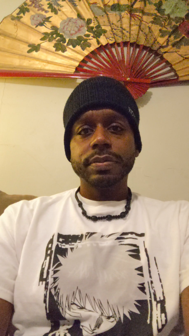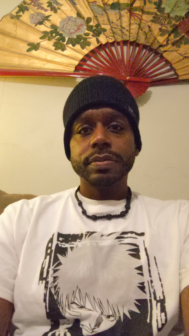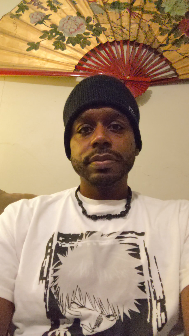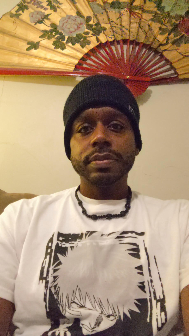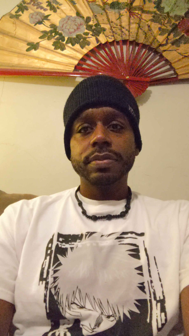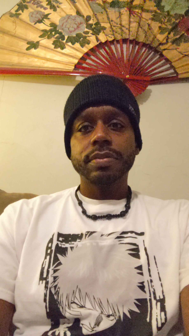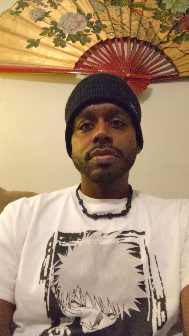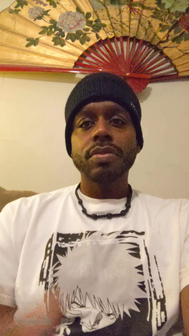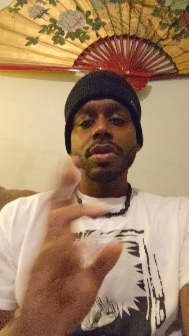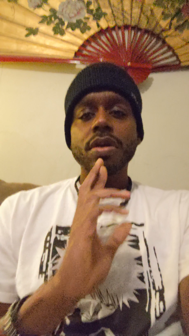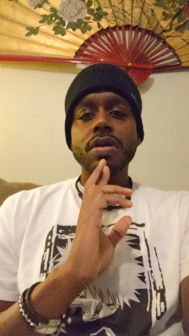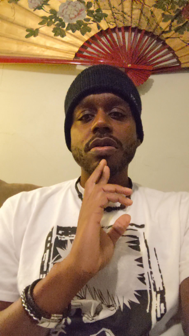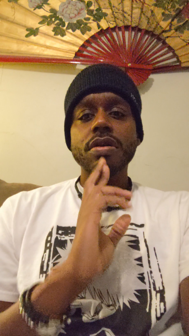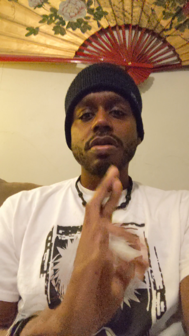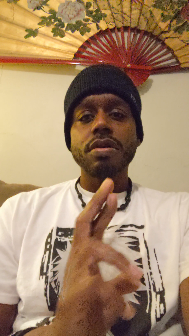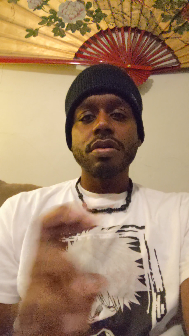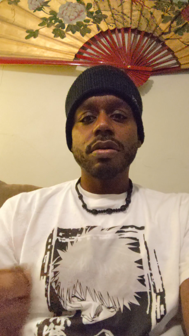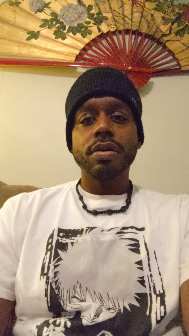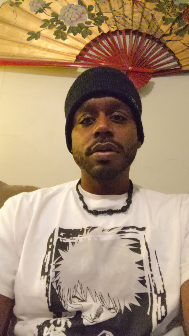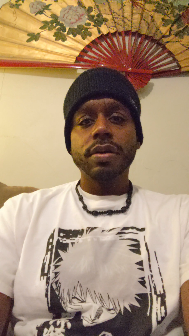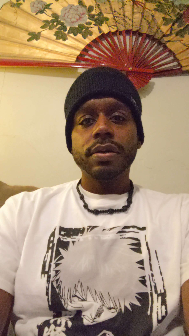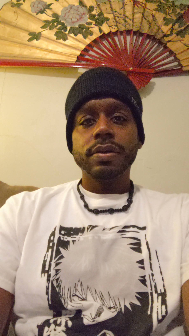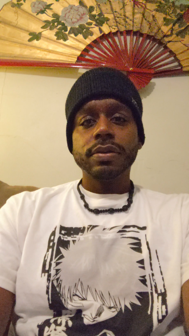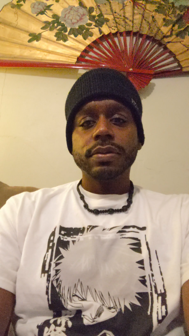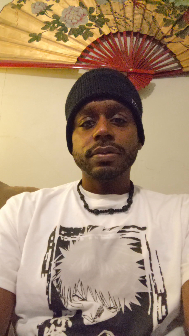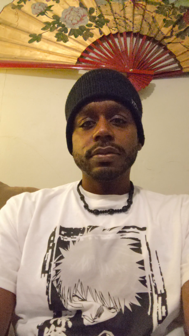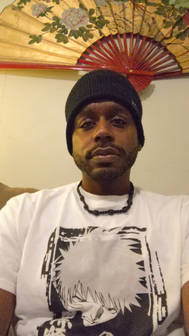are